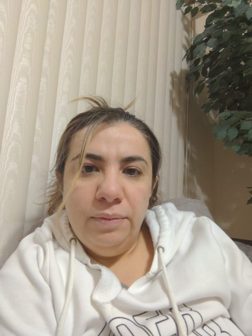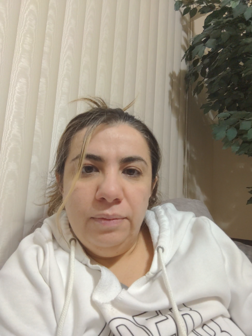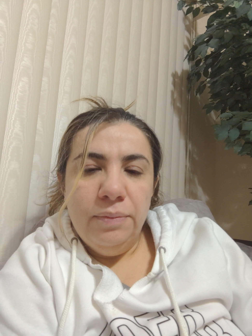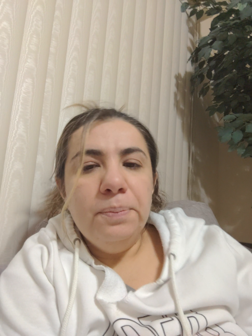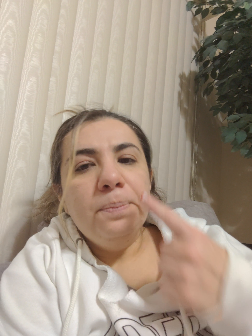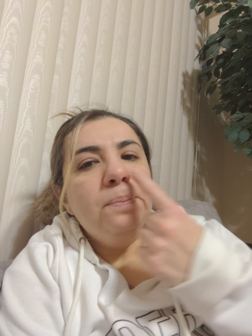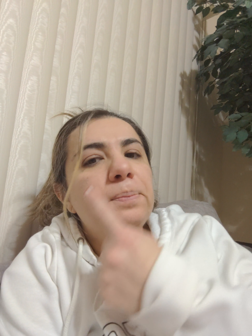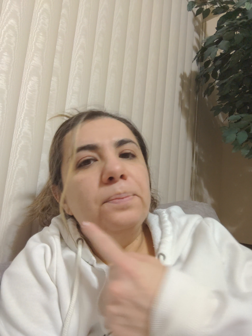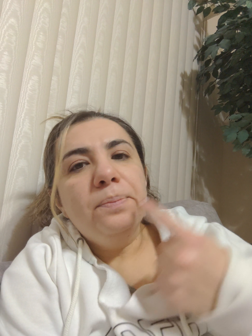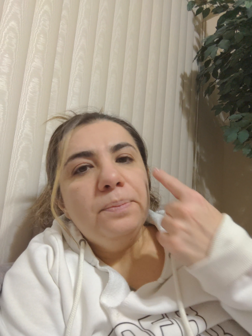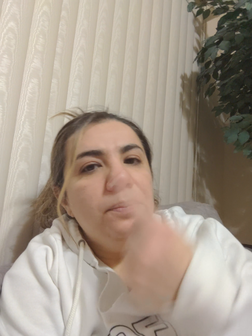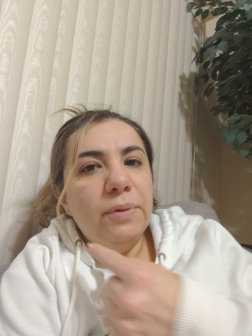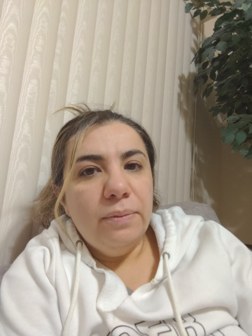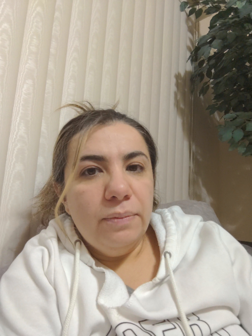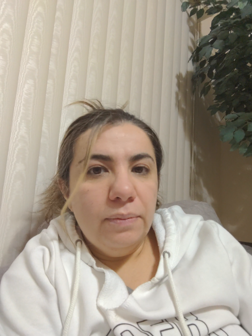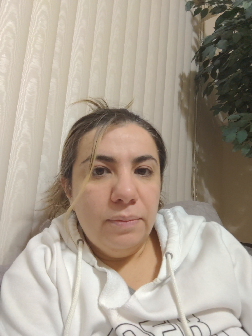mouth